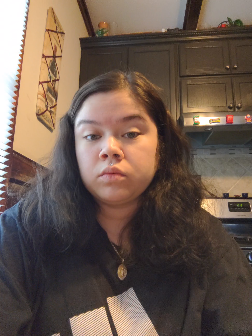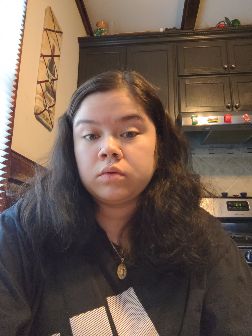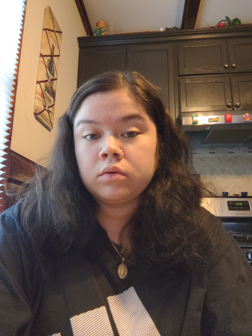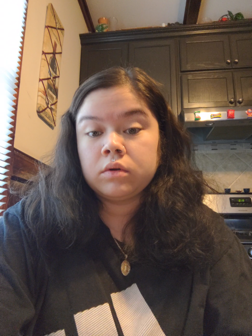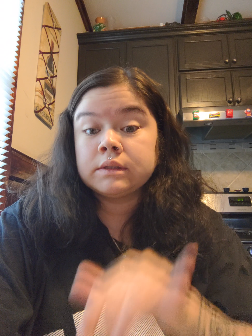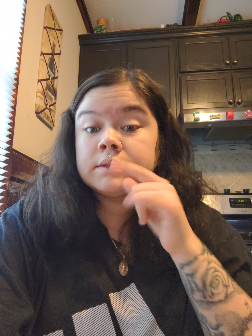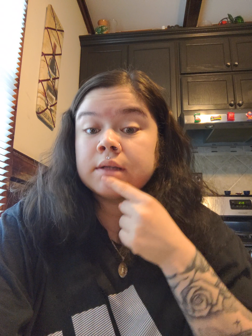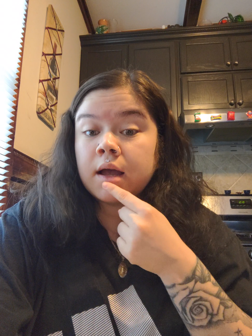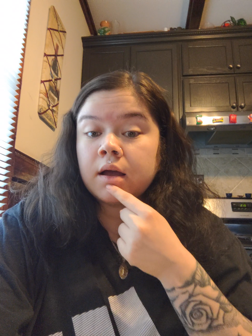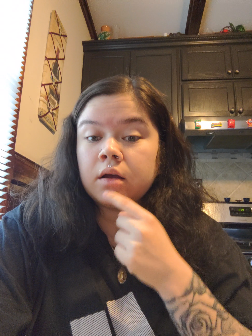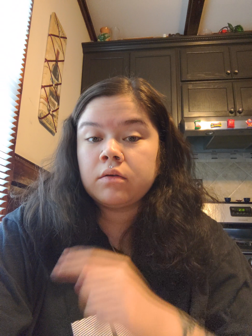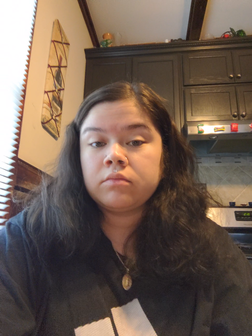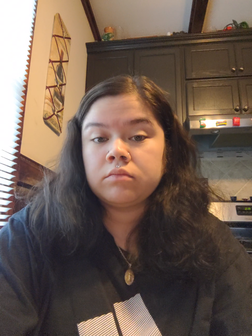say